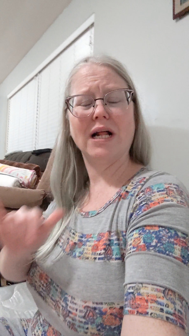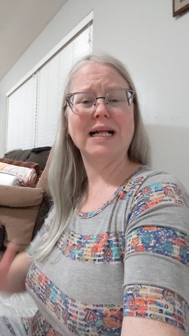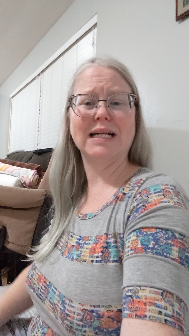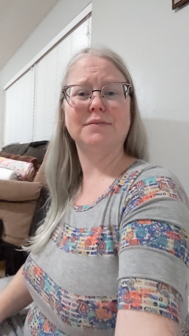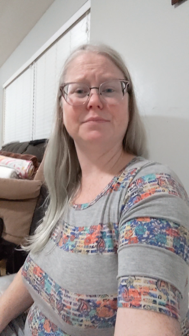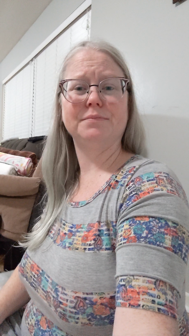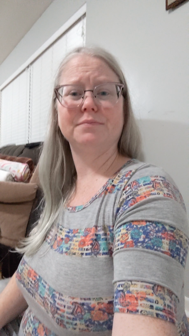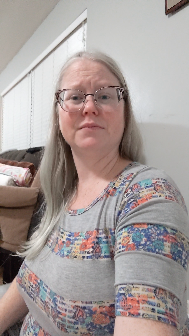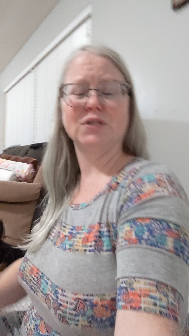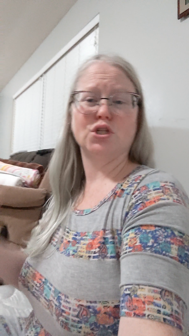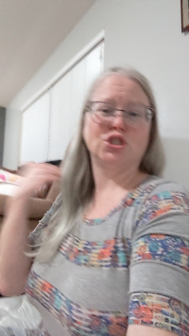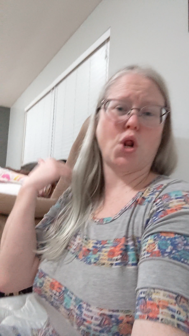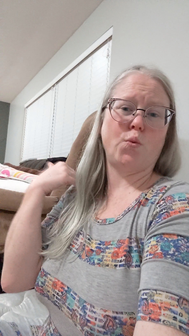shoulder